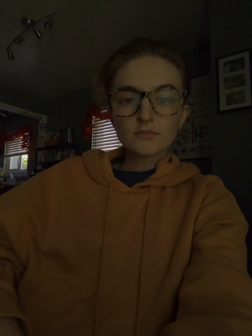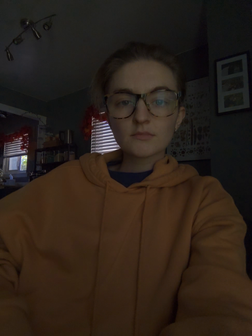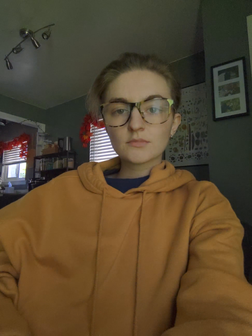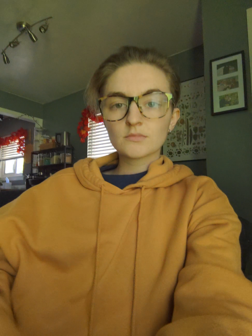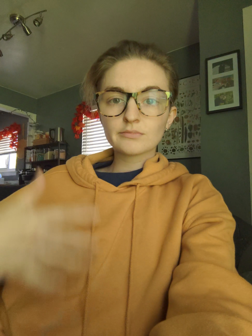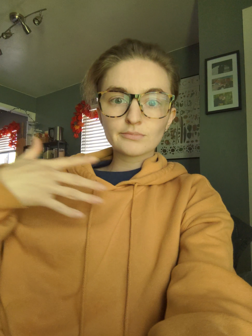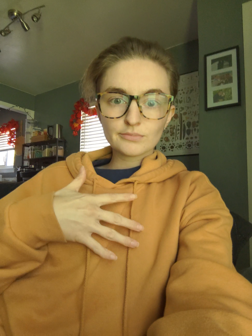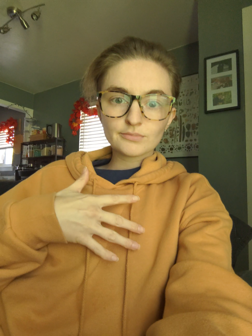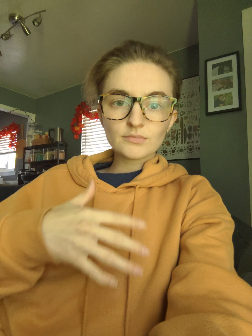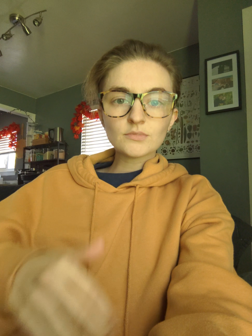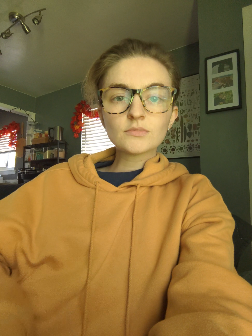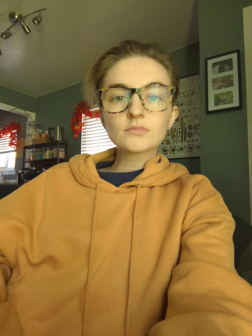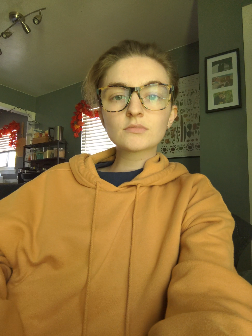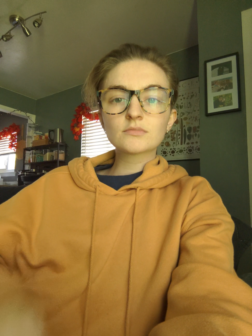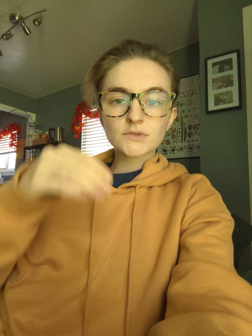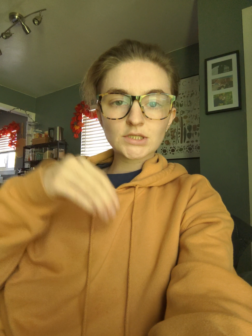scared